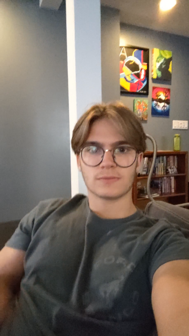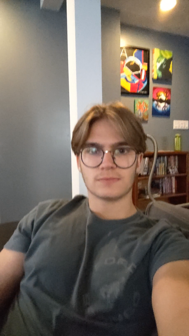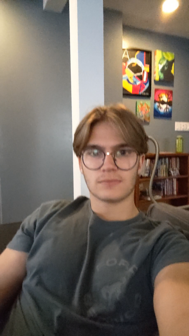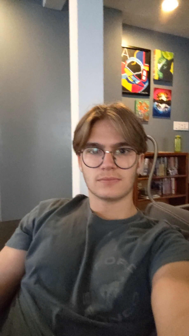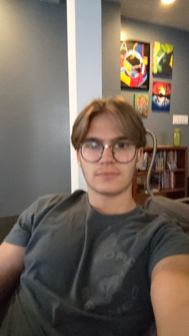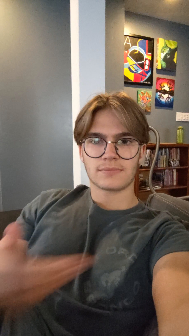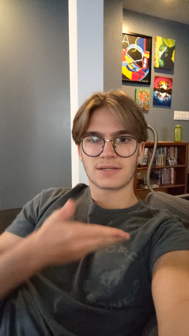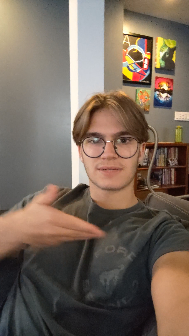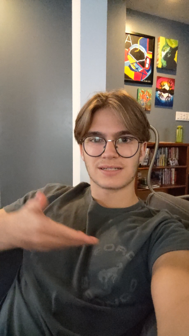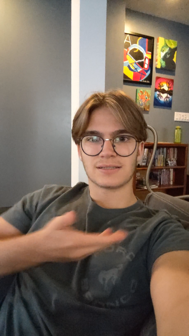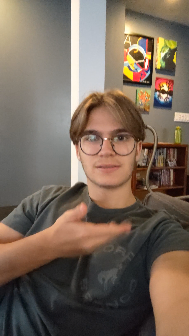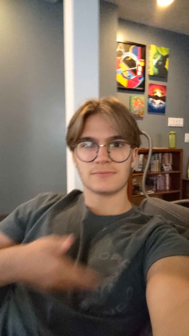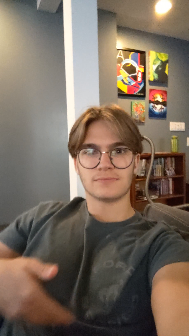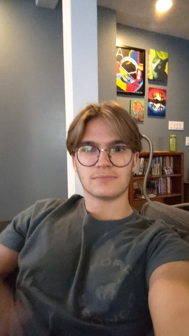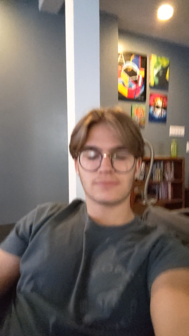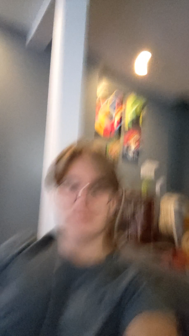baby